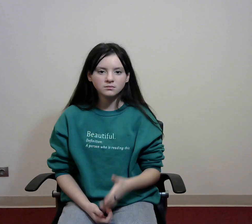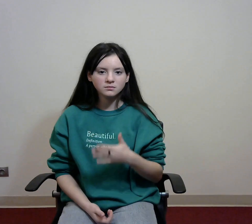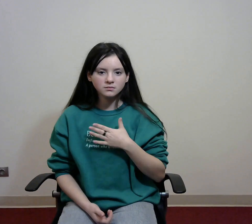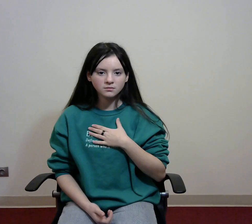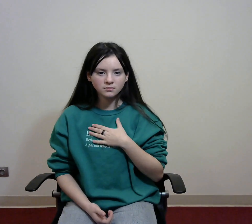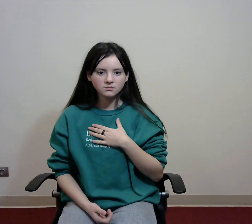mən